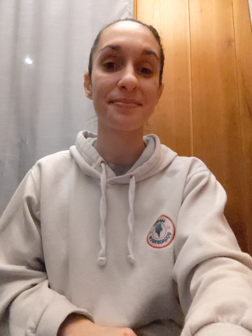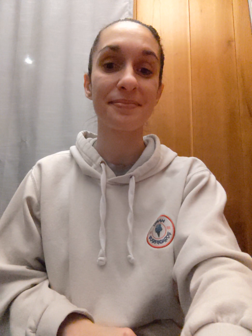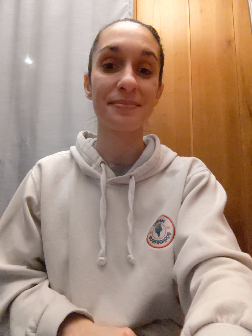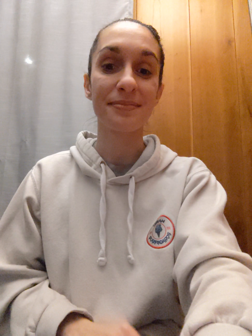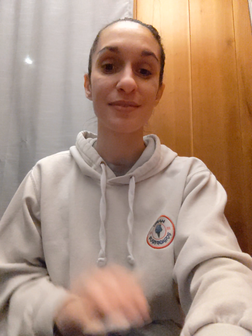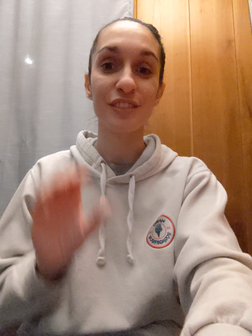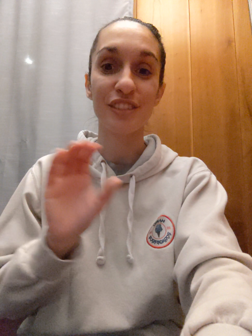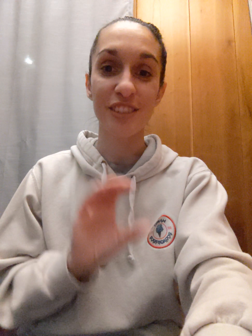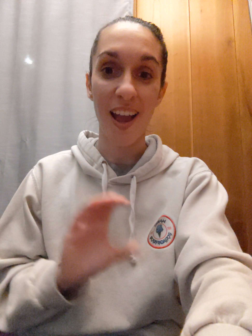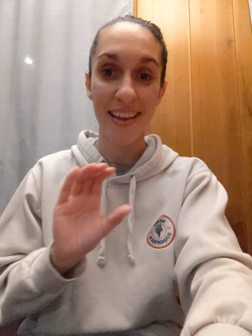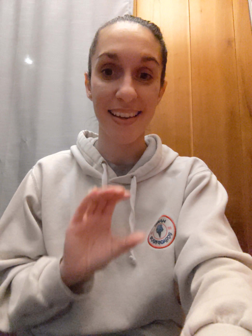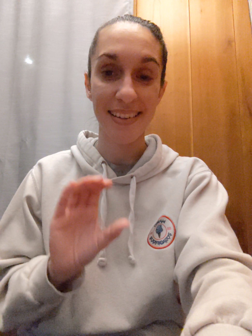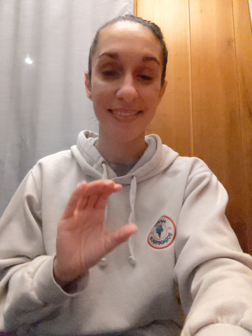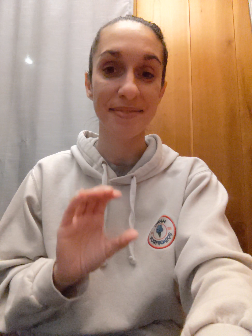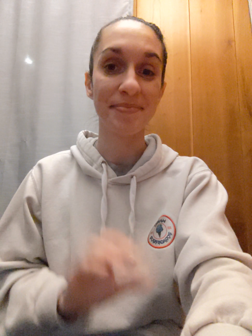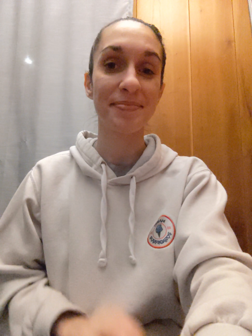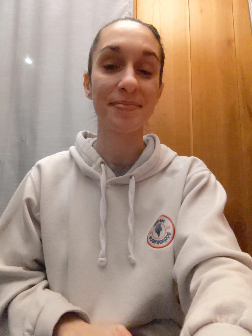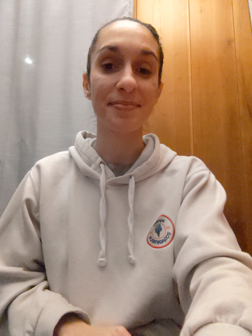chocolate